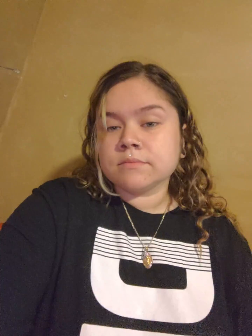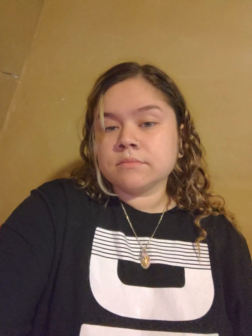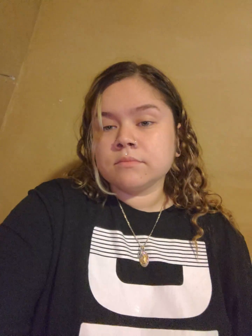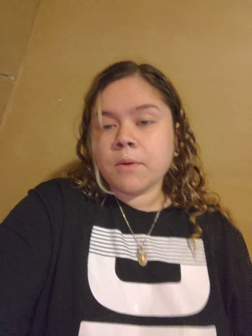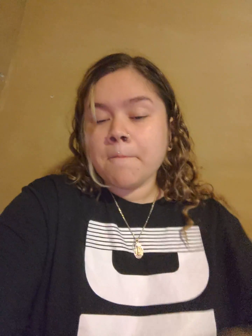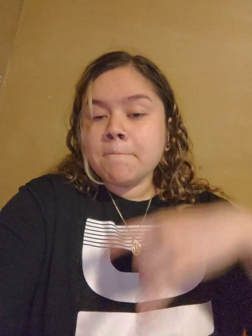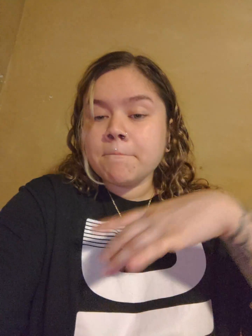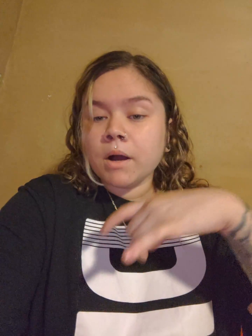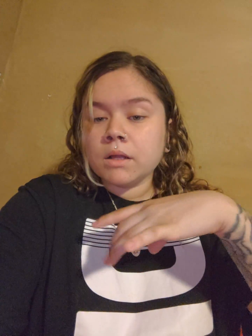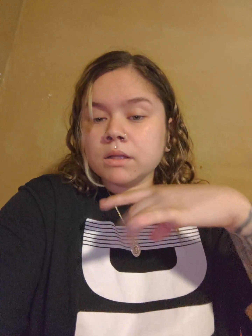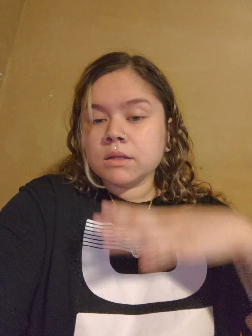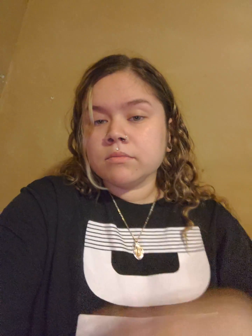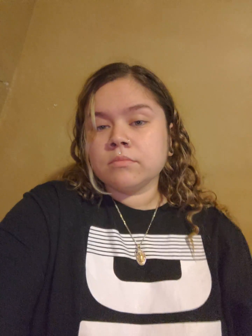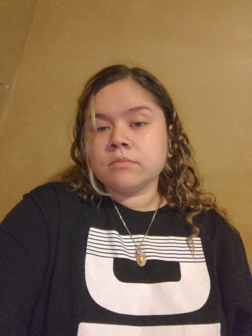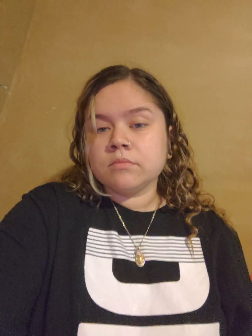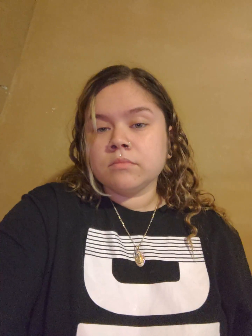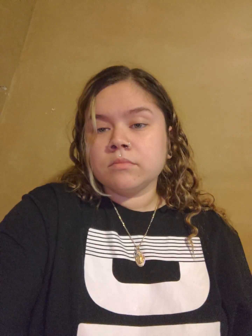pumpkin